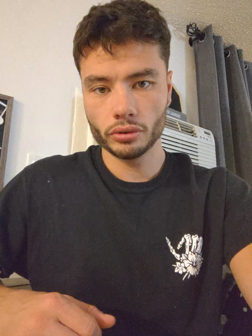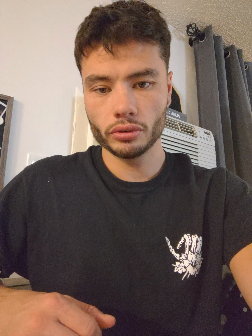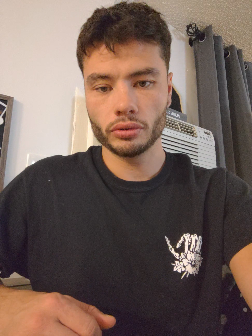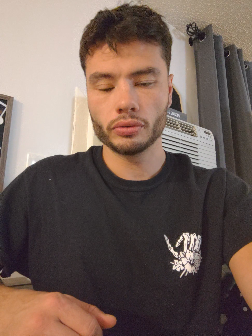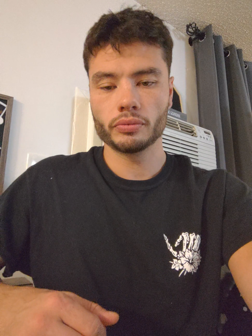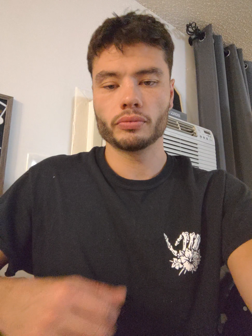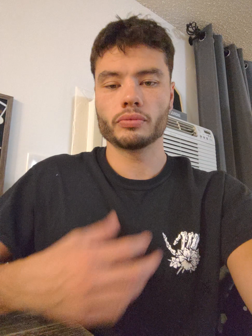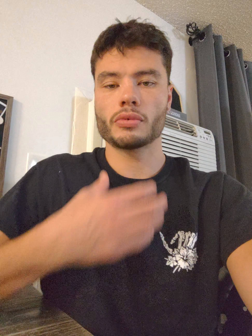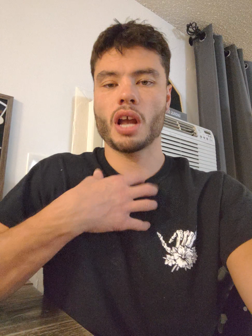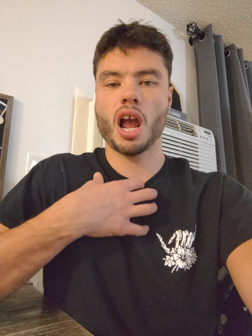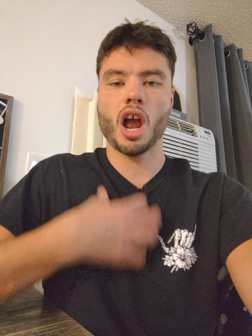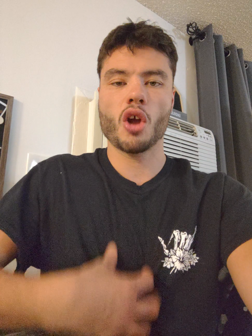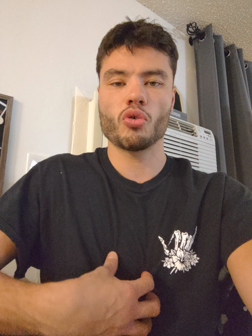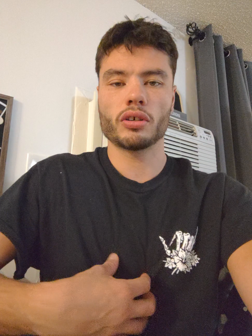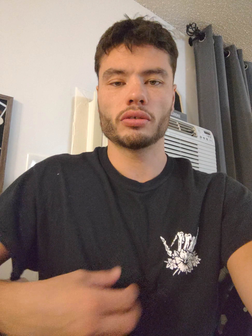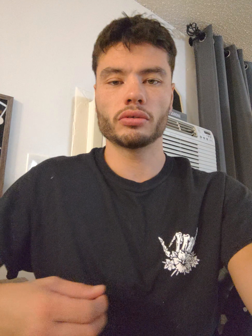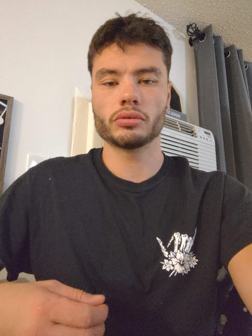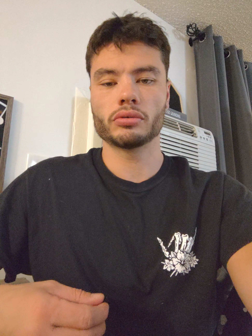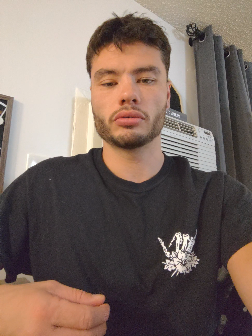hungry